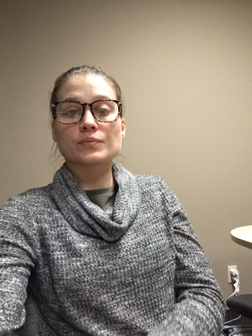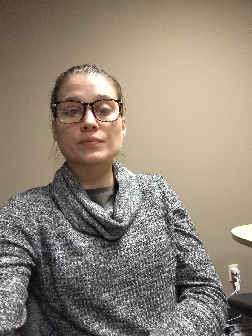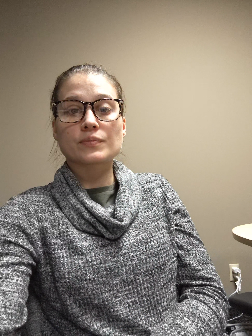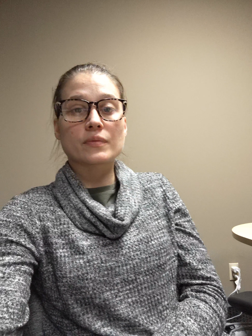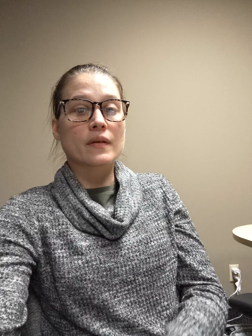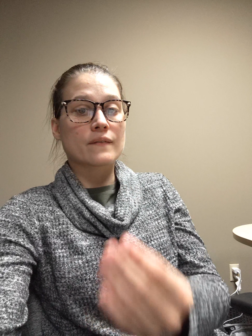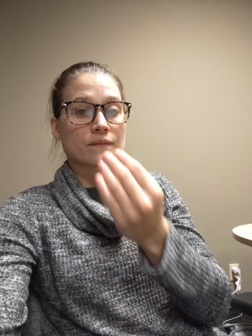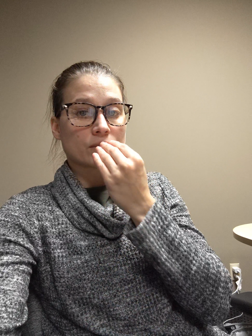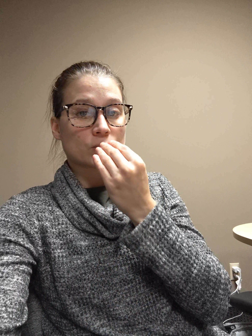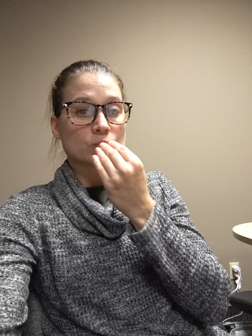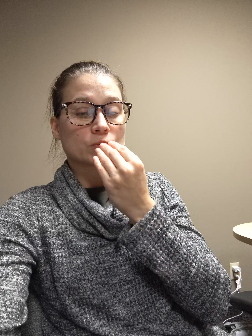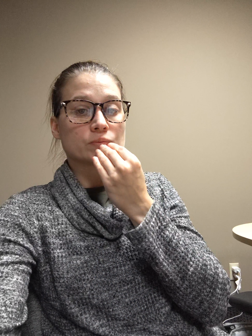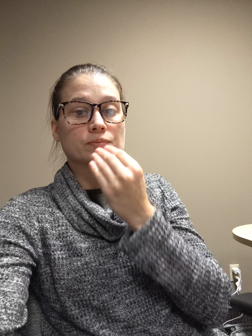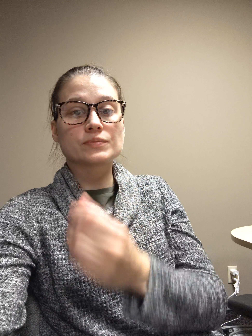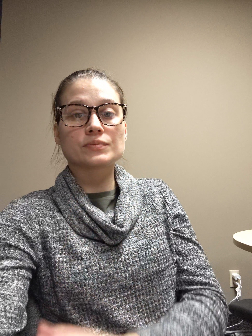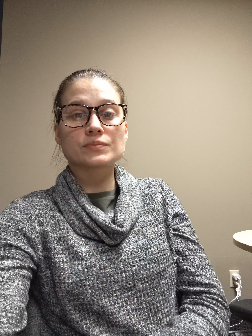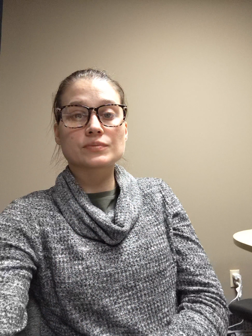food